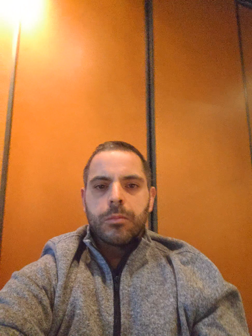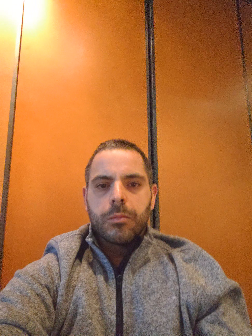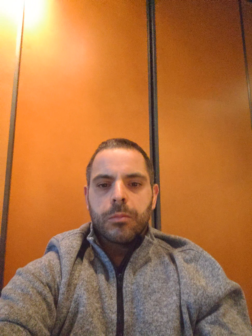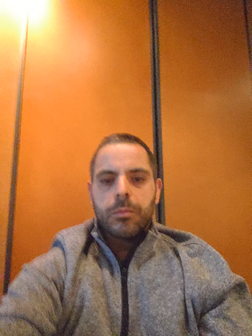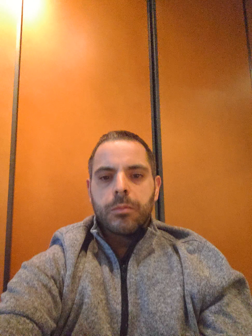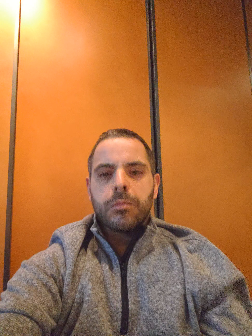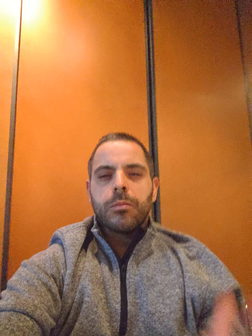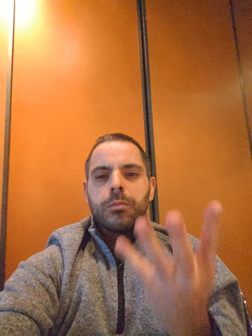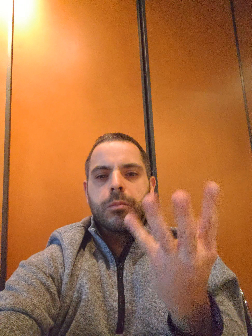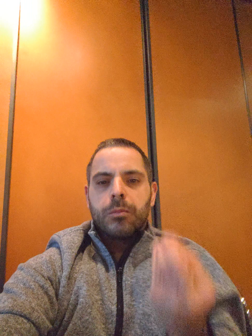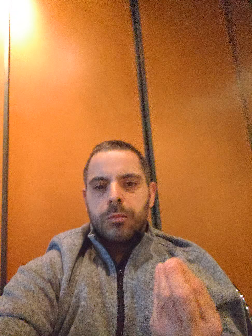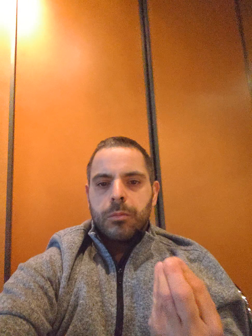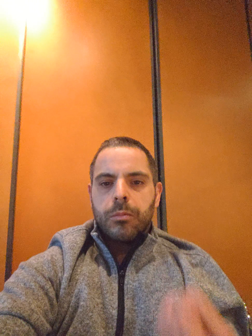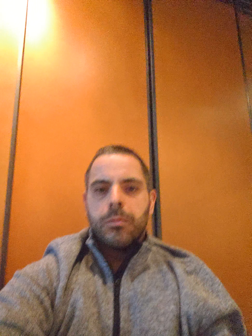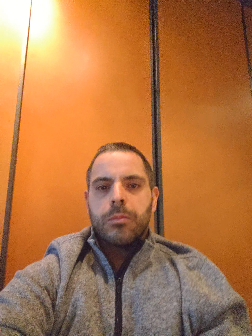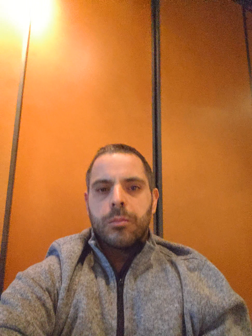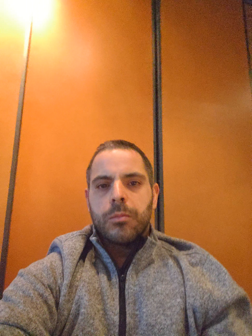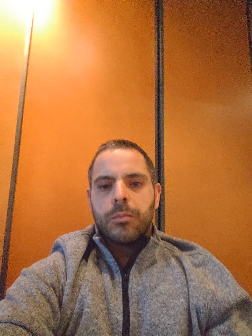wet